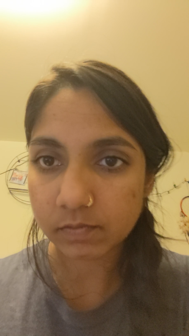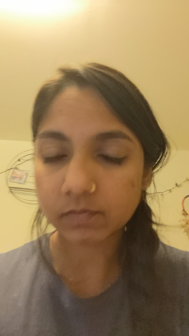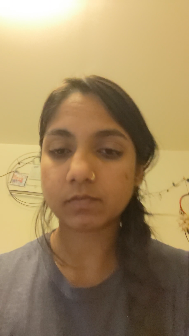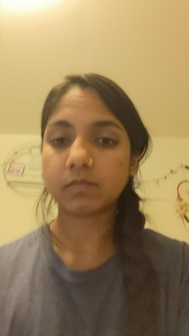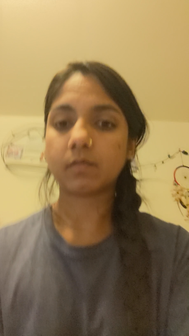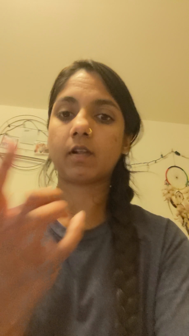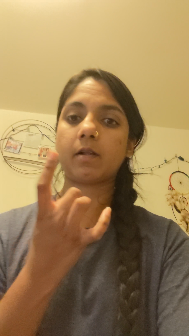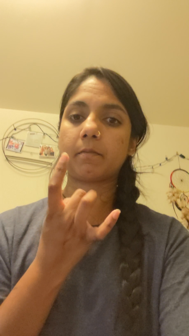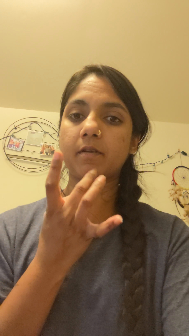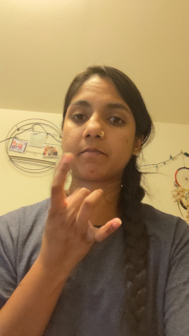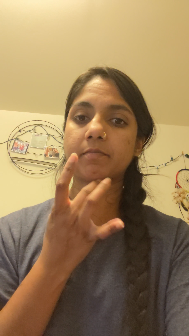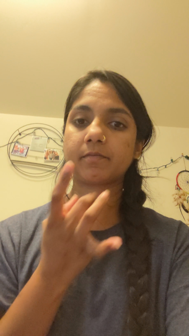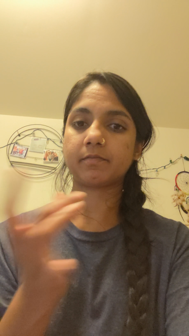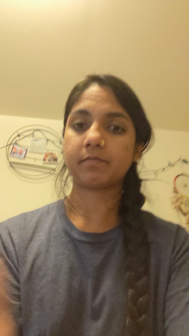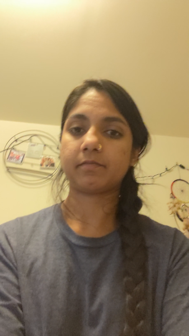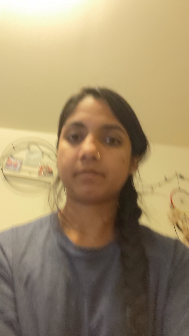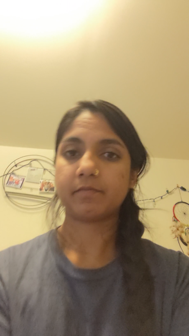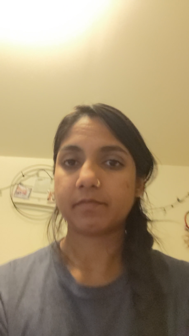light bulb